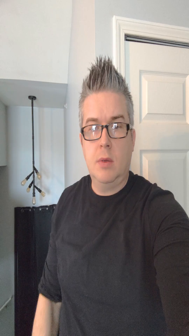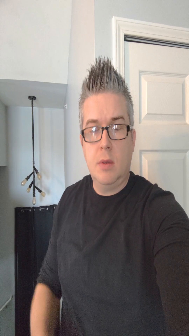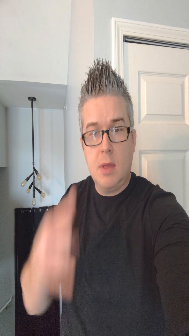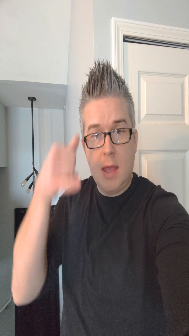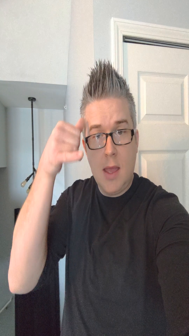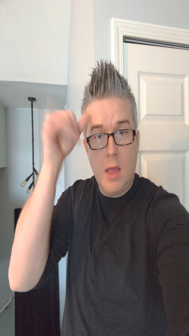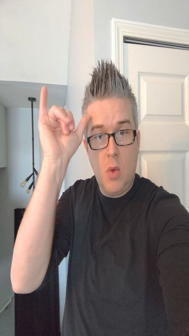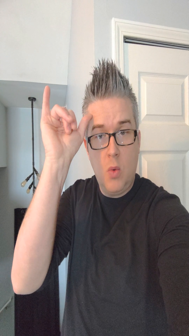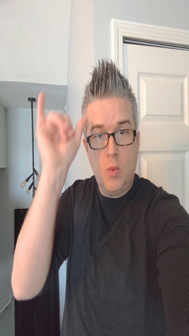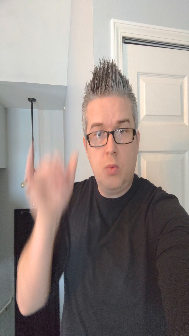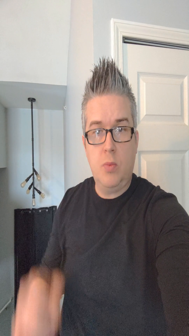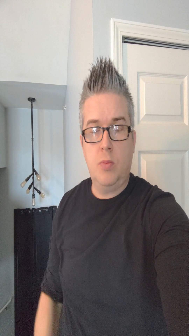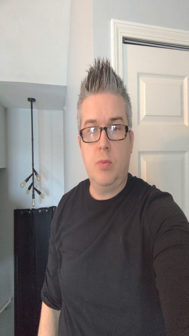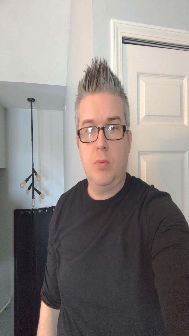cow